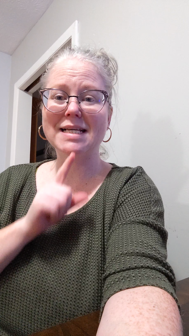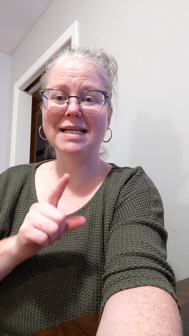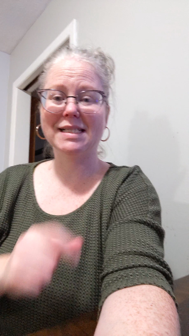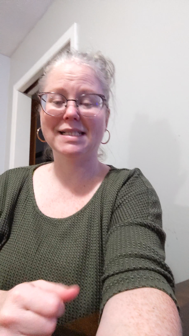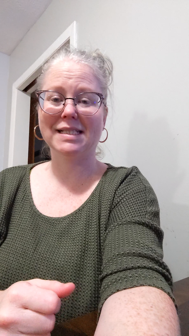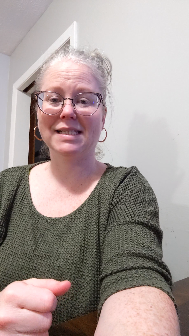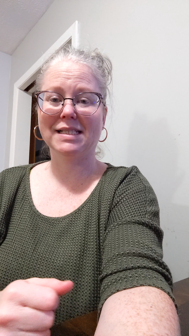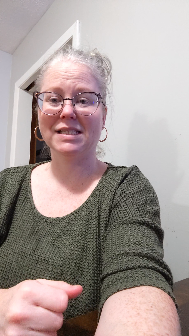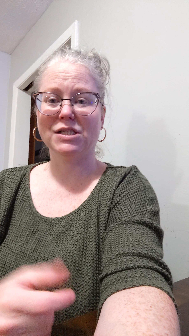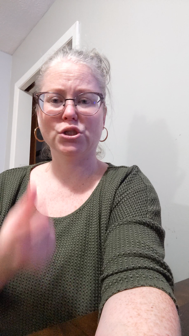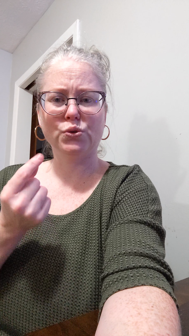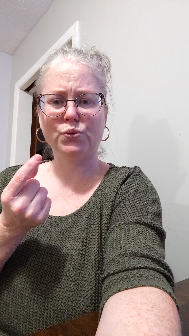do